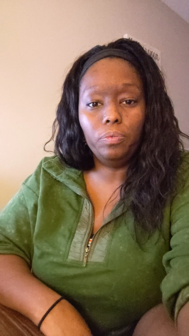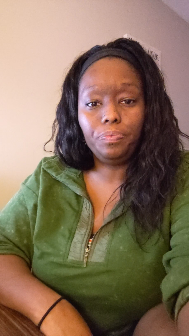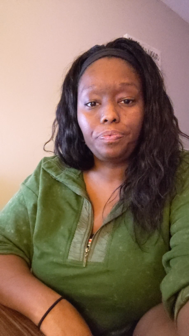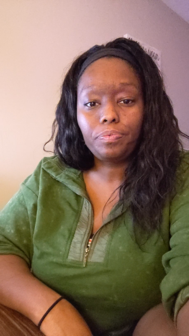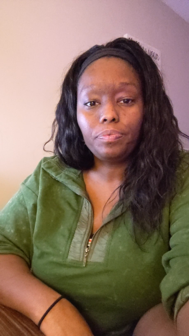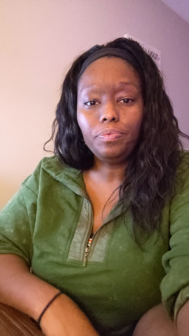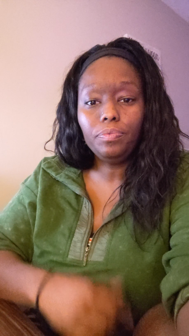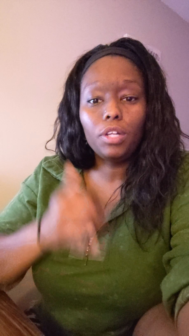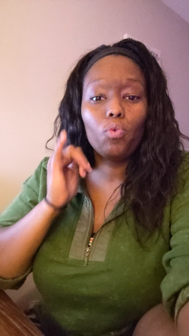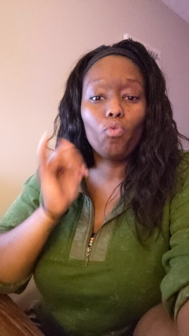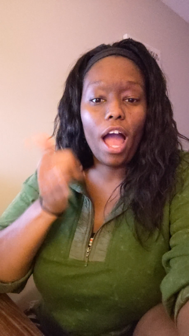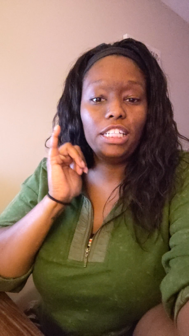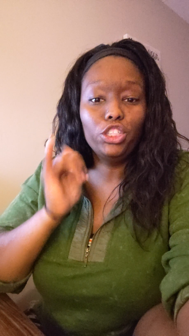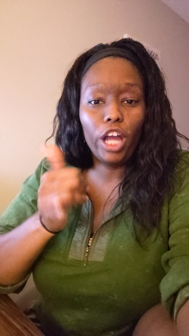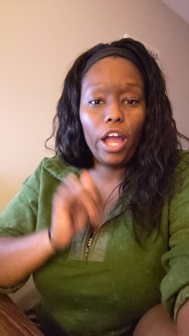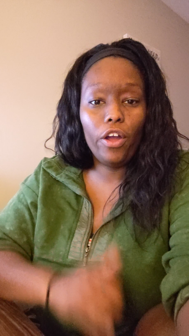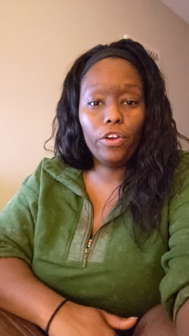rocking chair